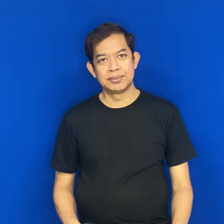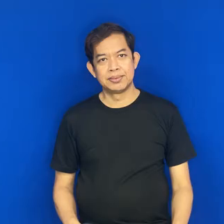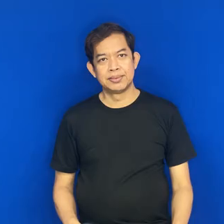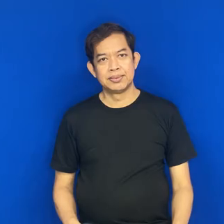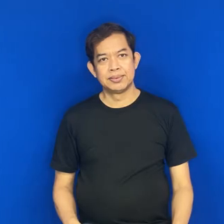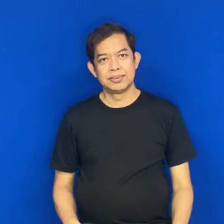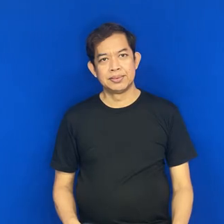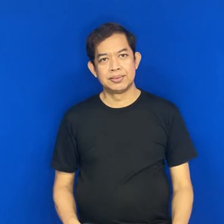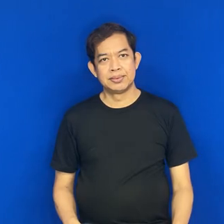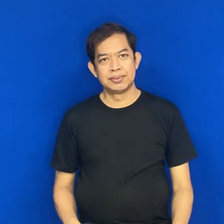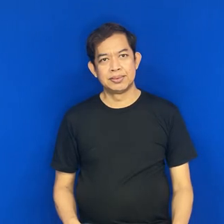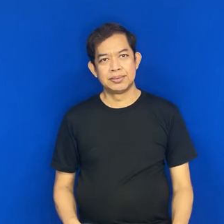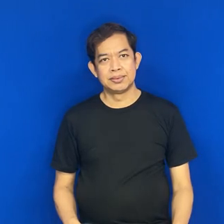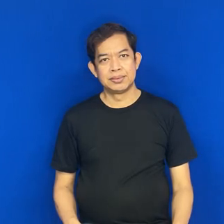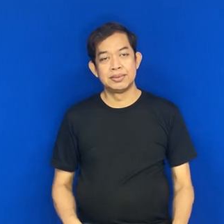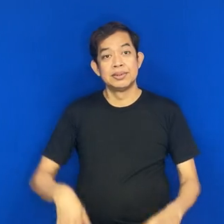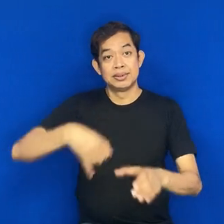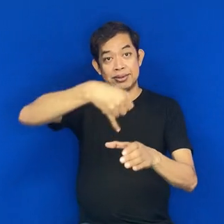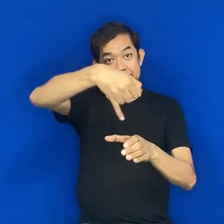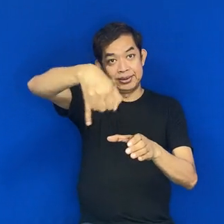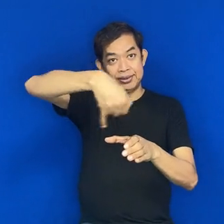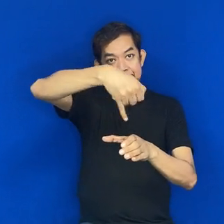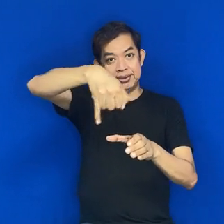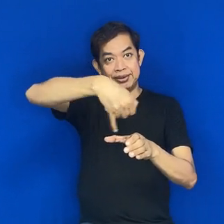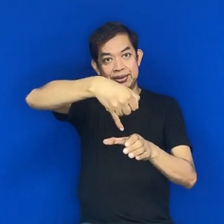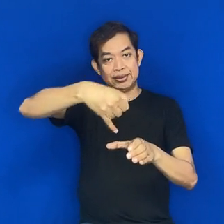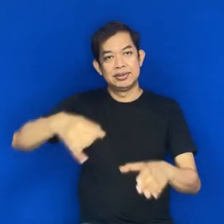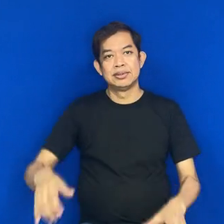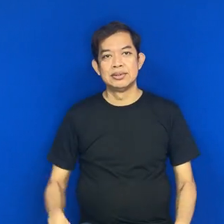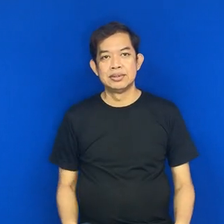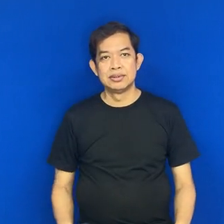juice